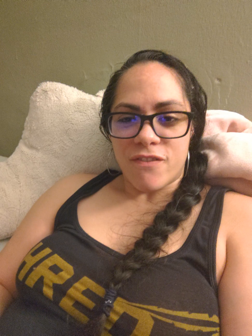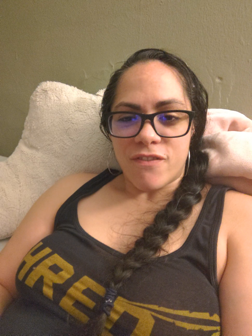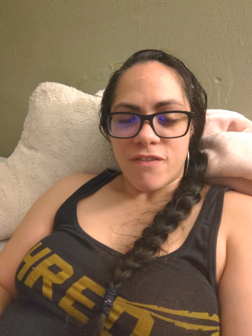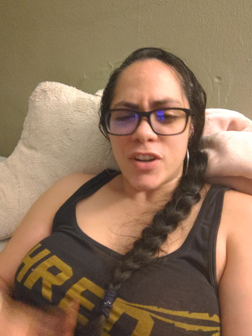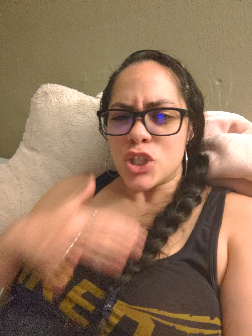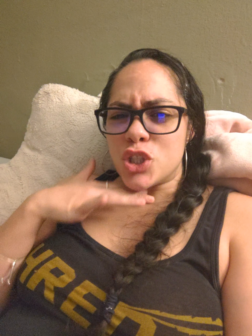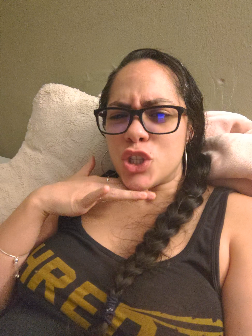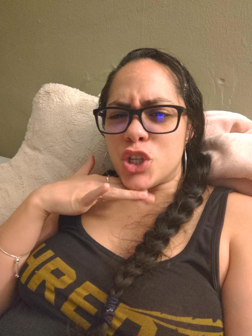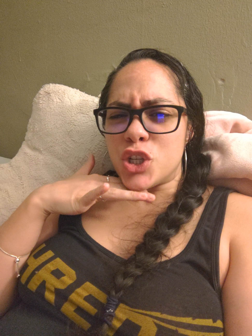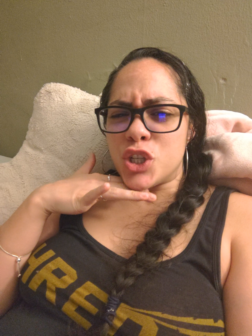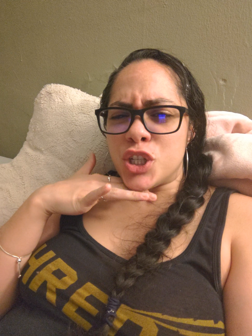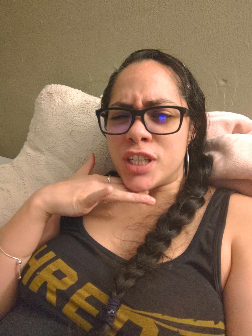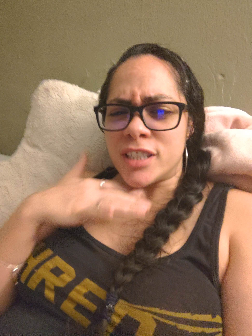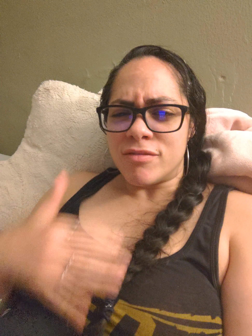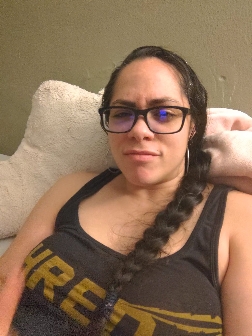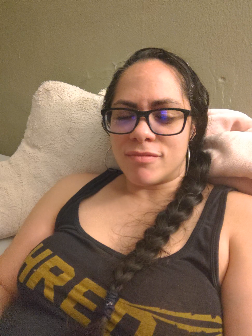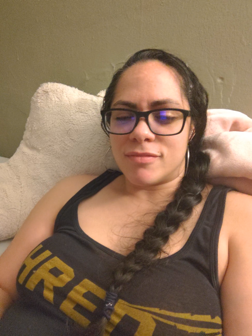dirty